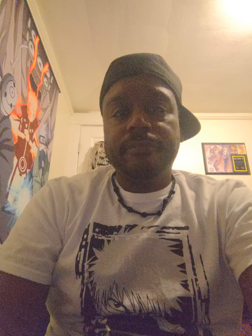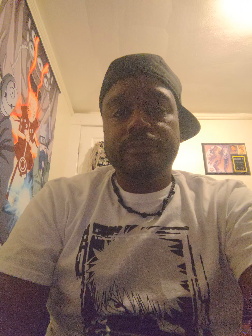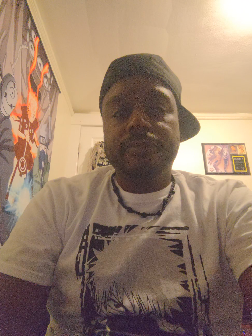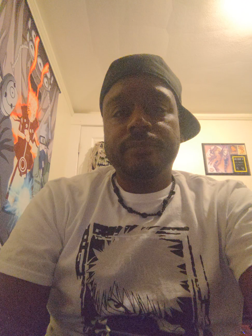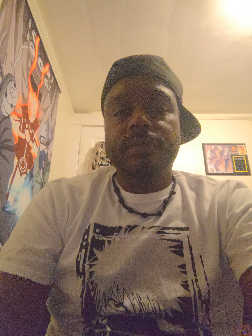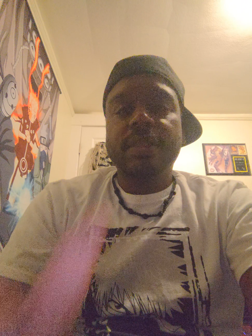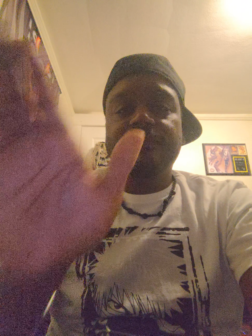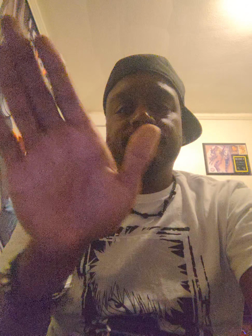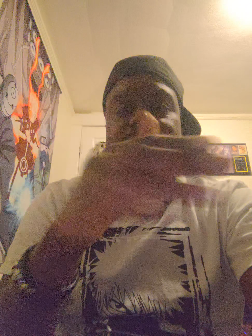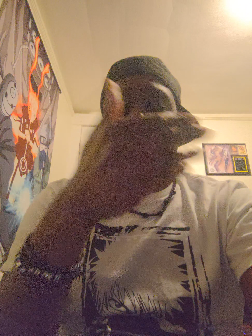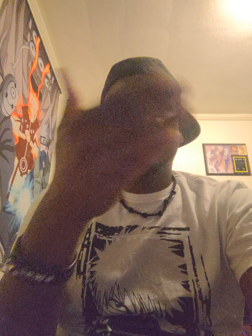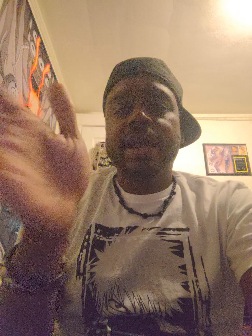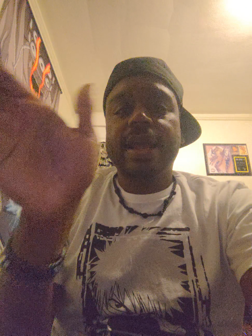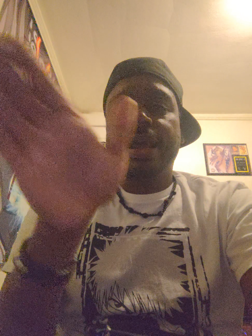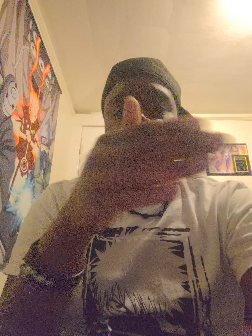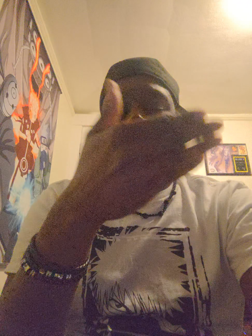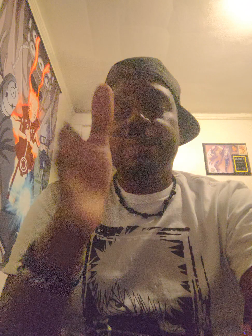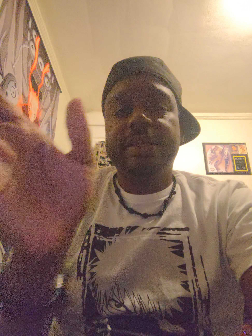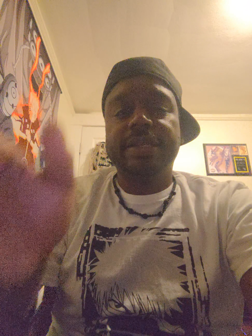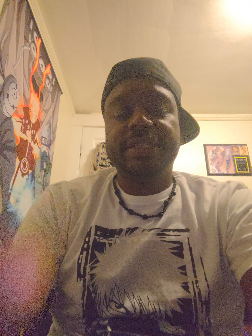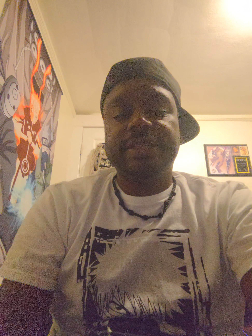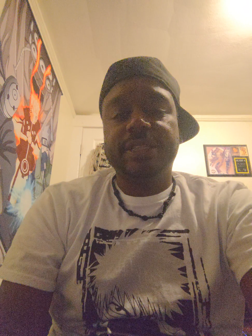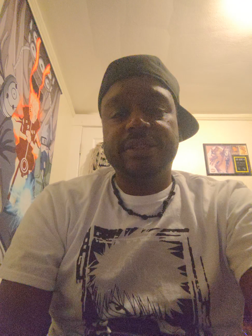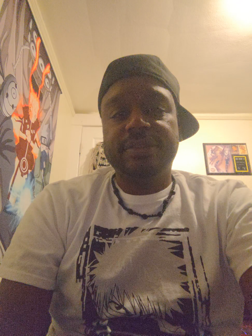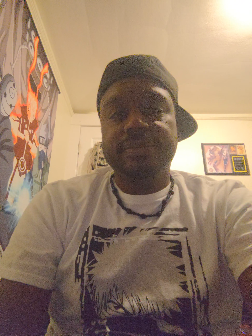flag